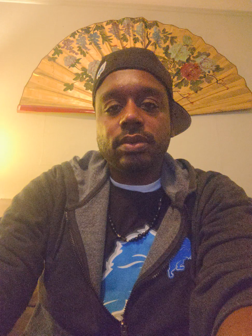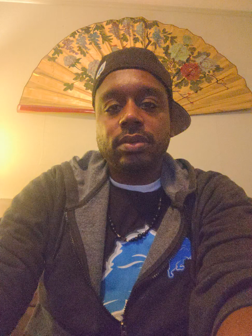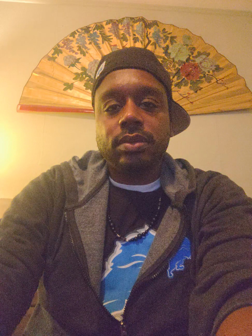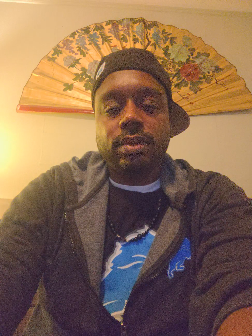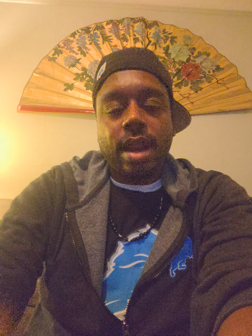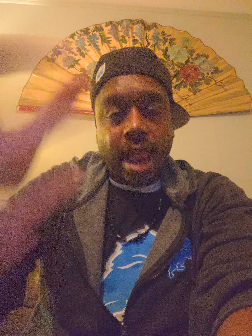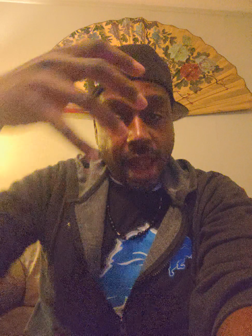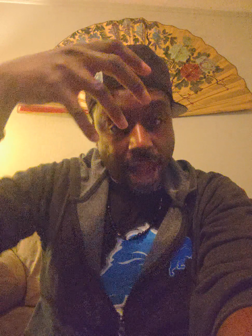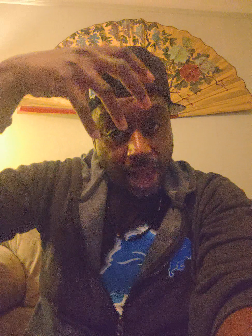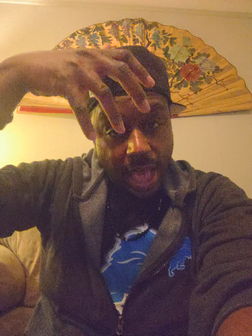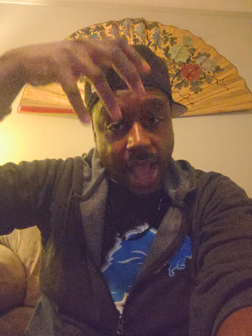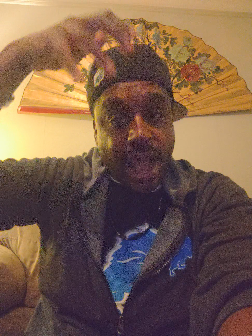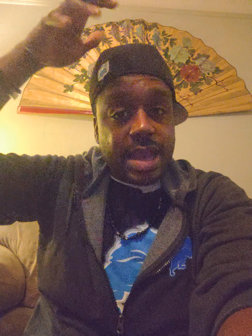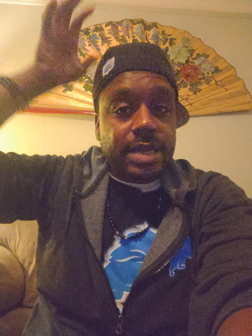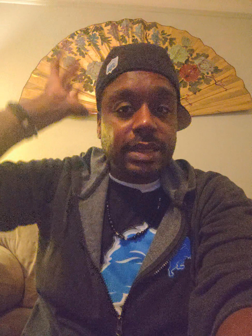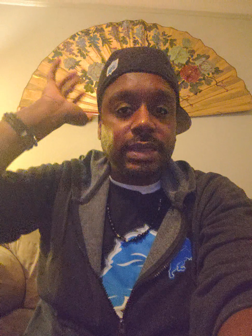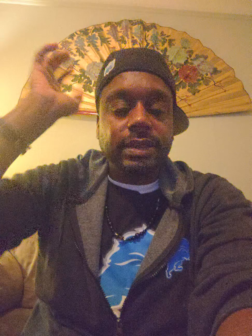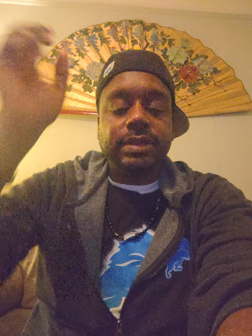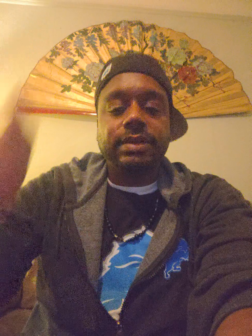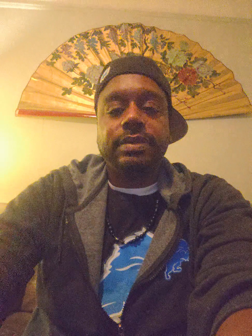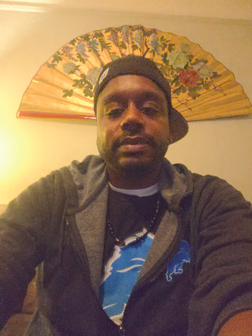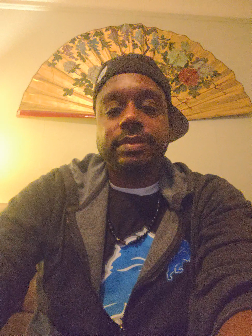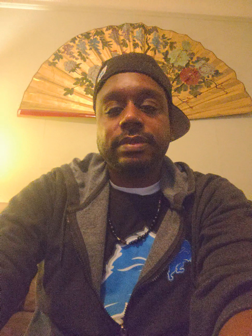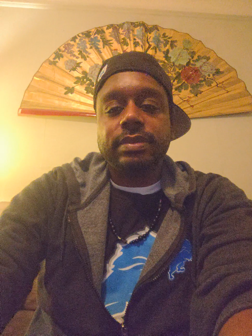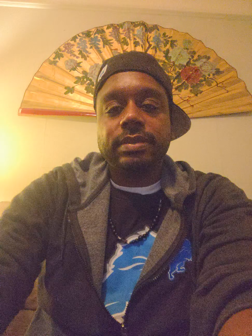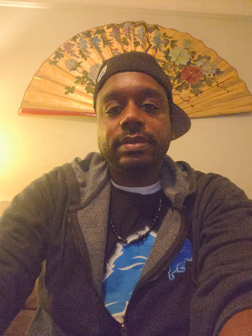lion